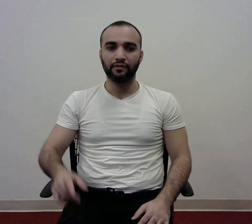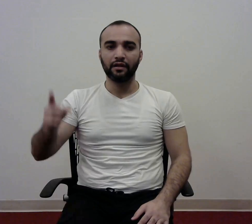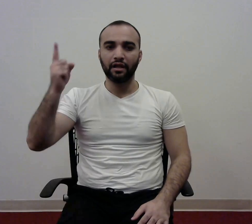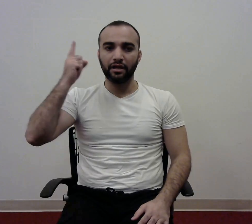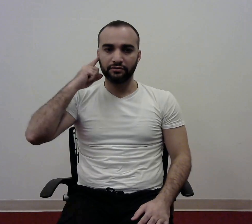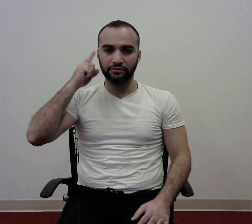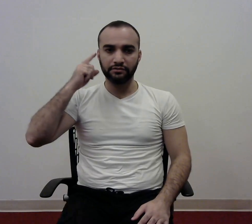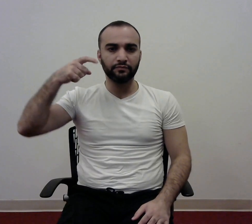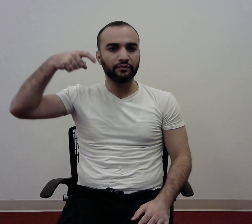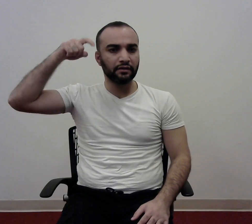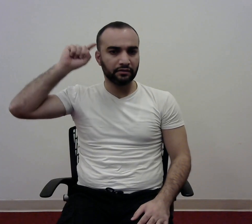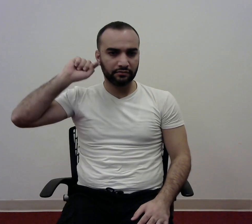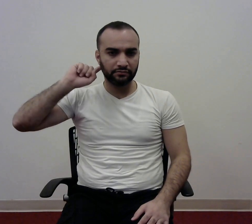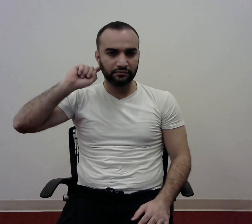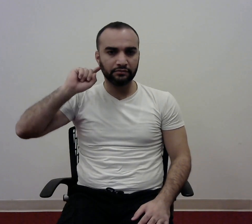eşitmə aparatı